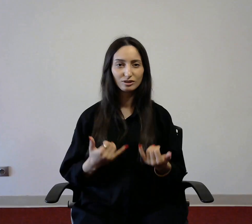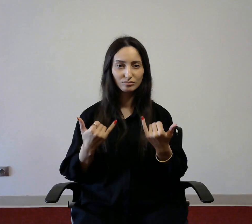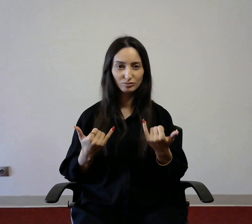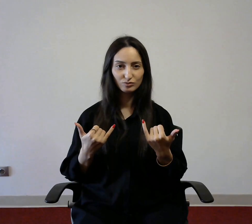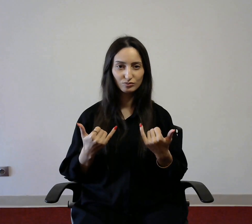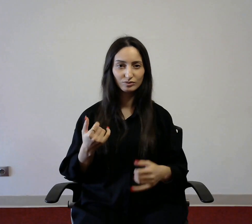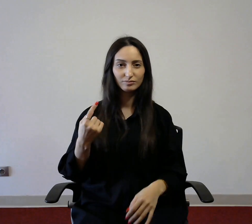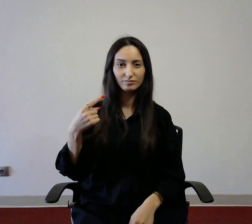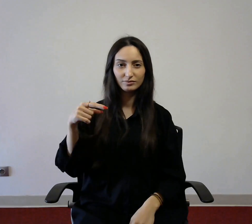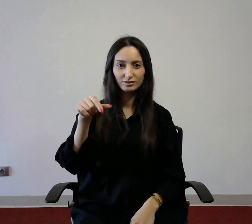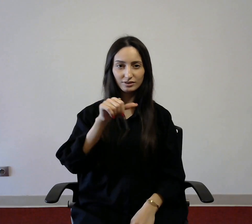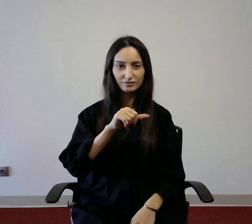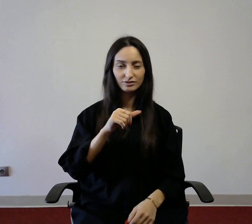bu həftə